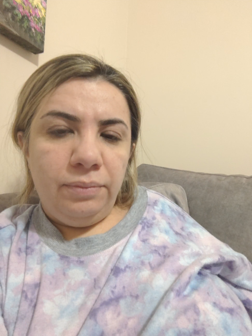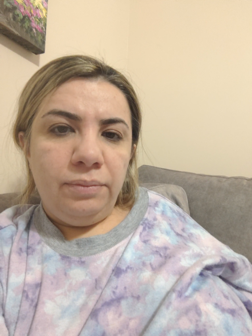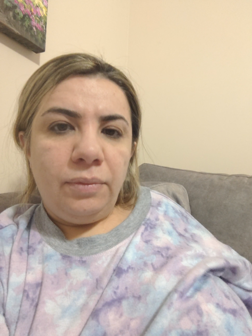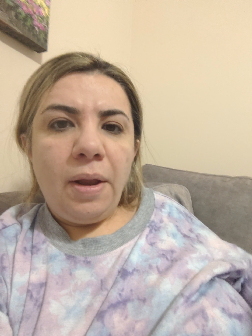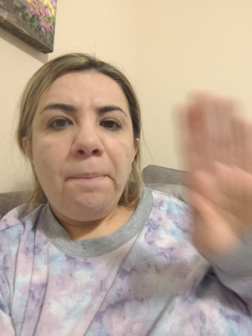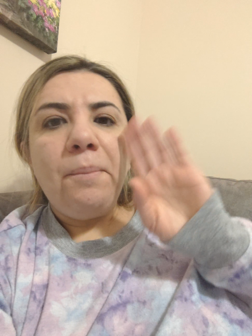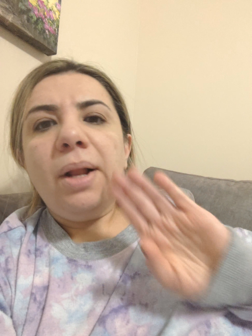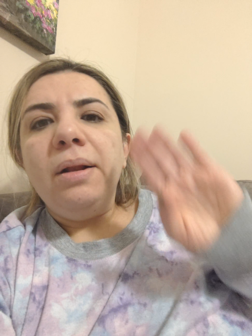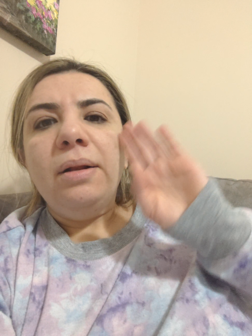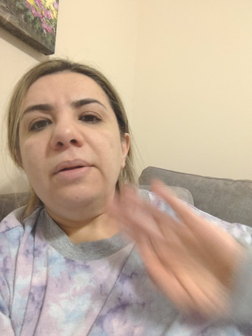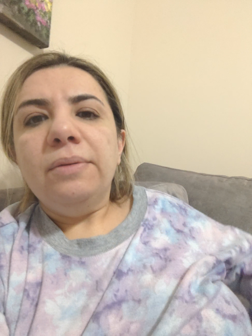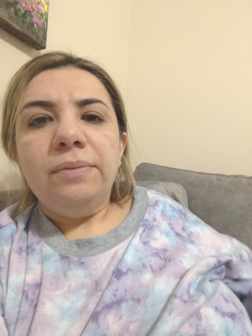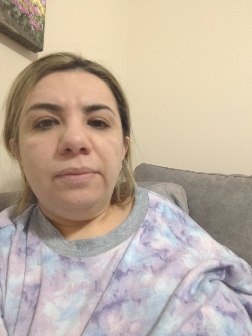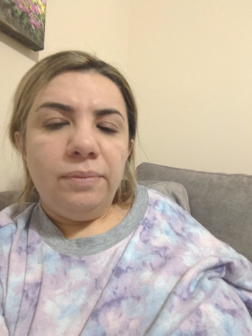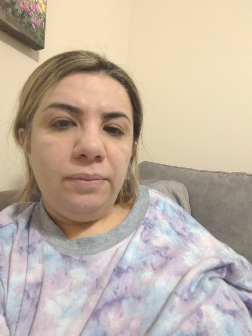brown